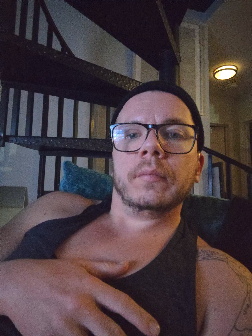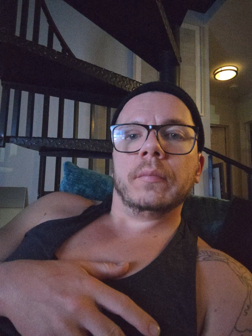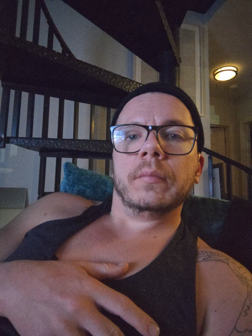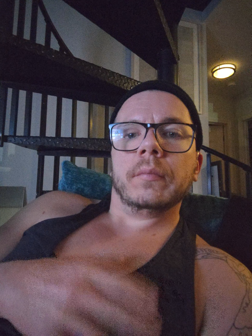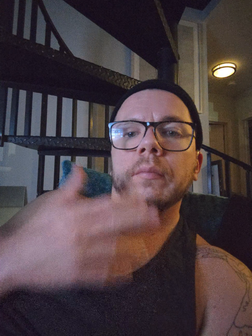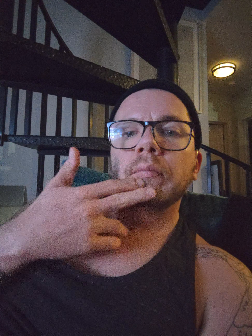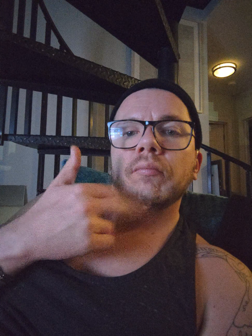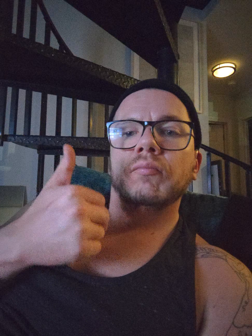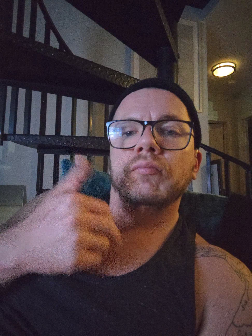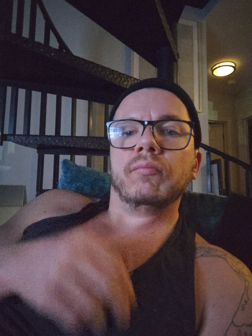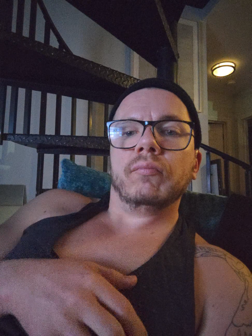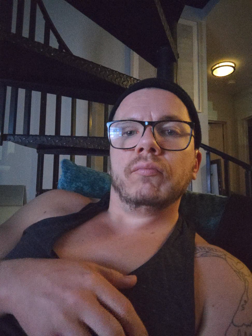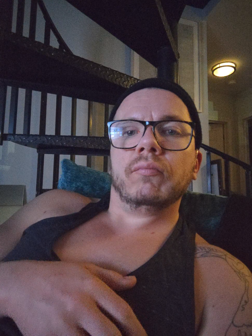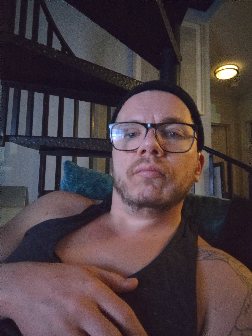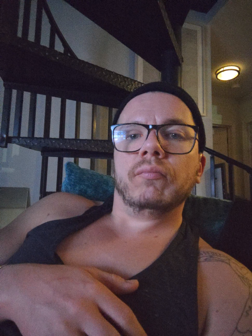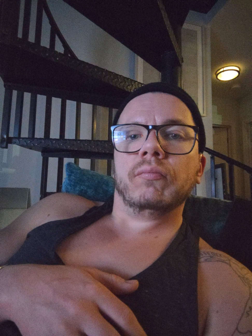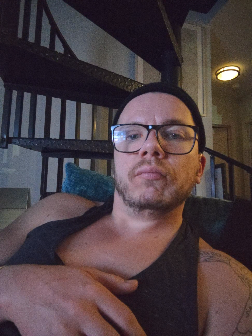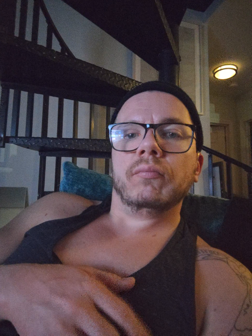cute